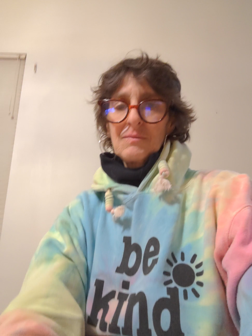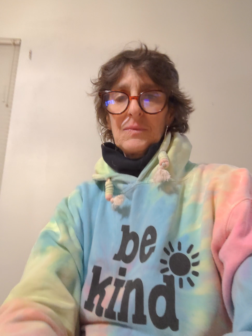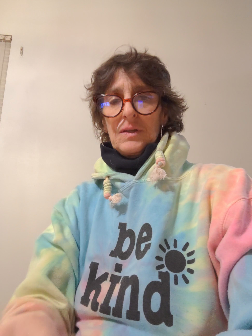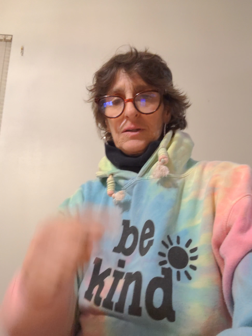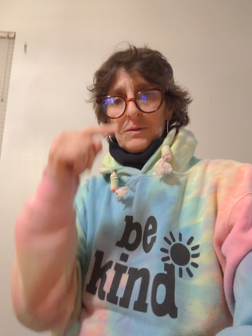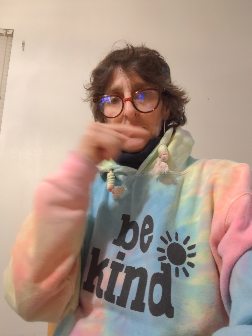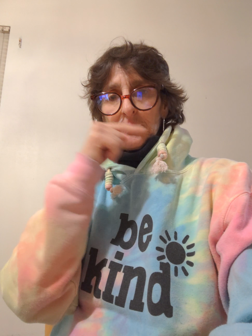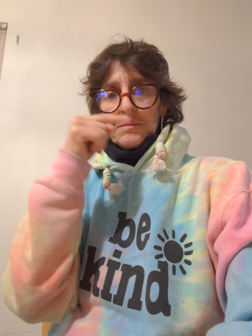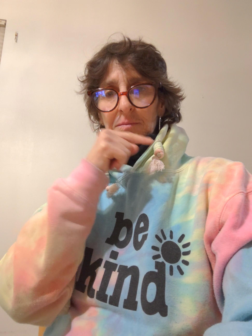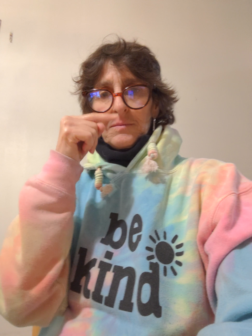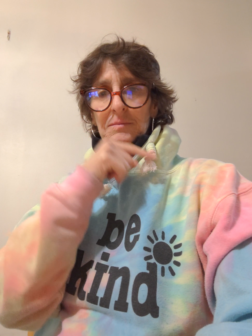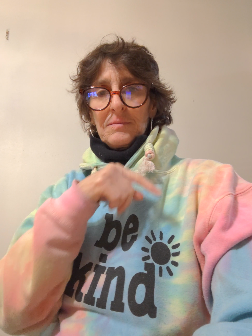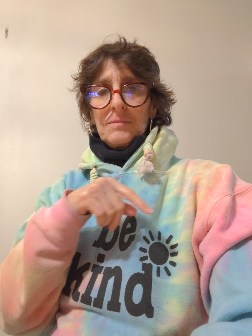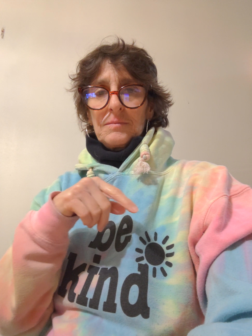toothbrush